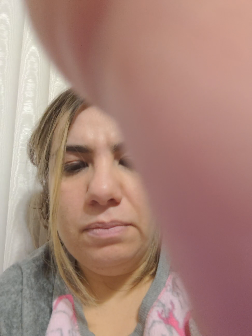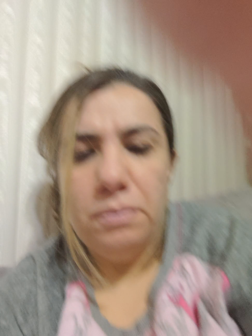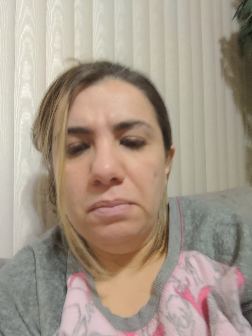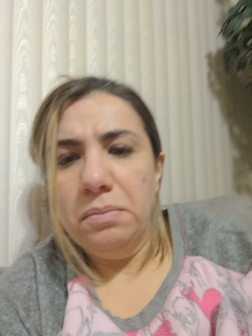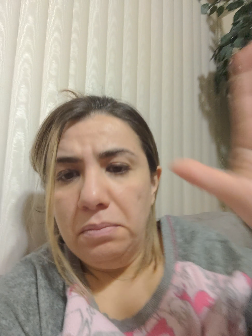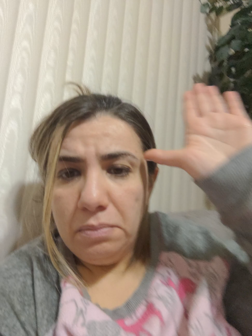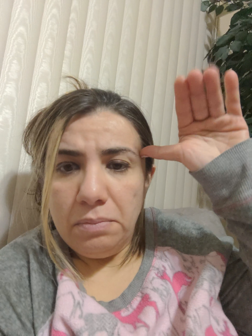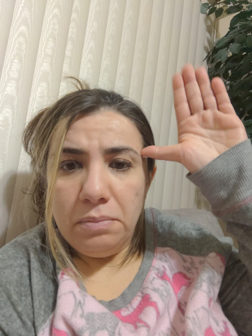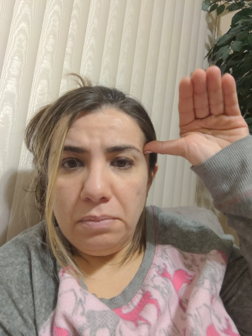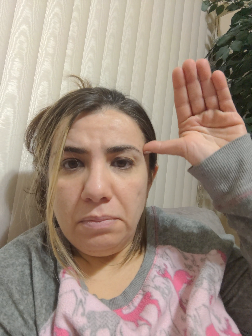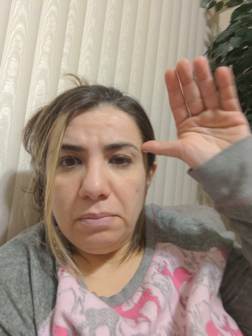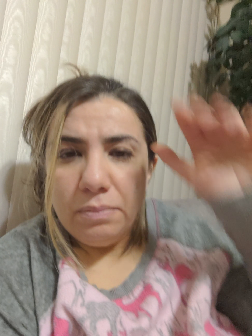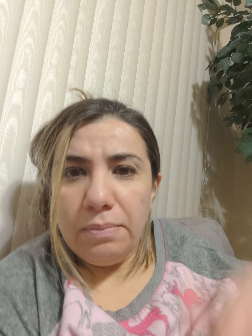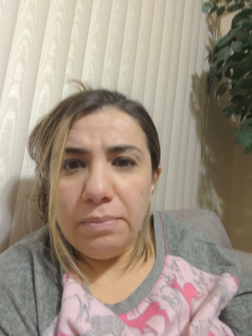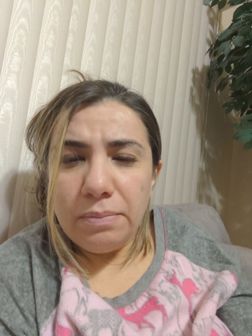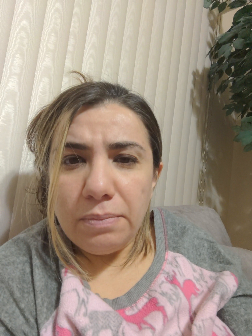donkey